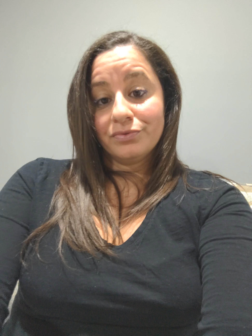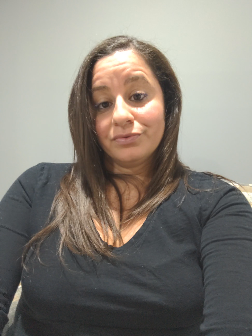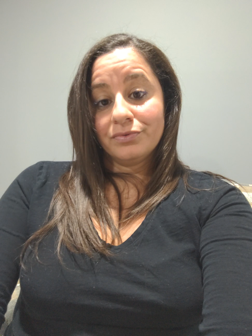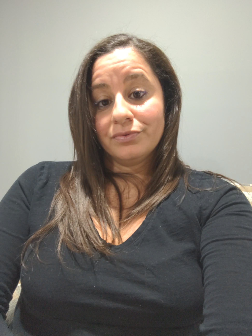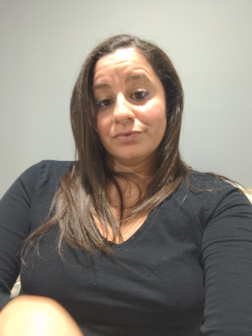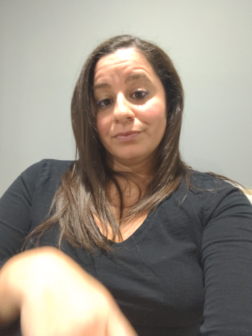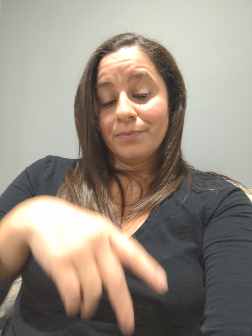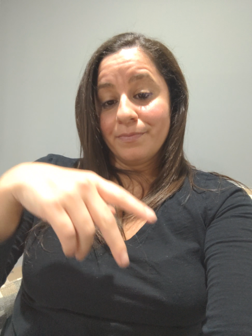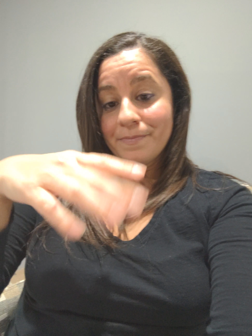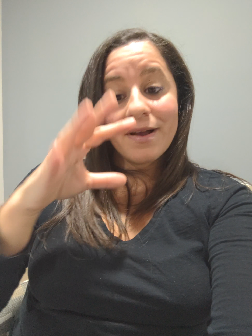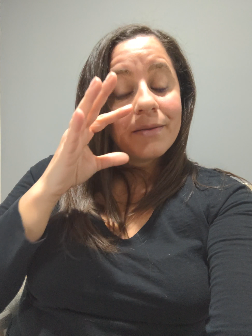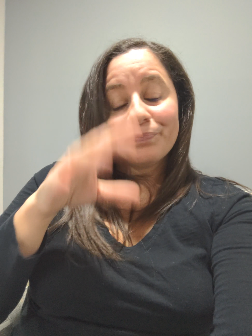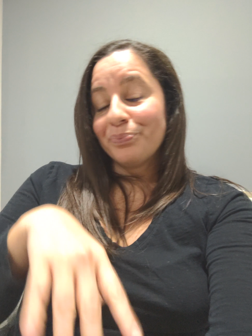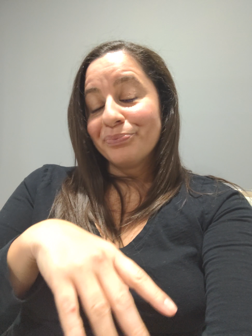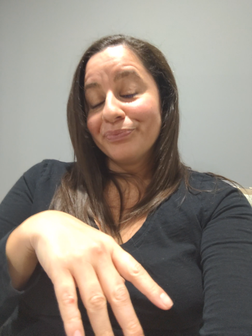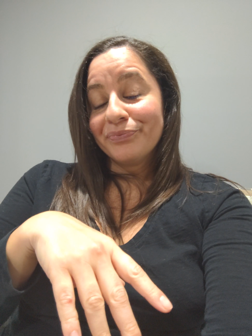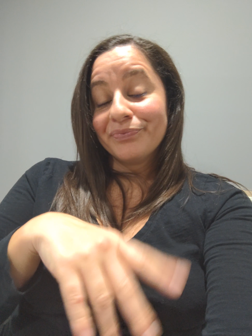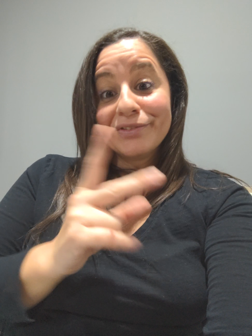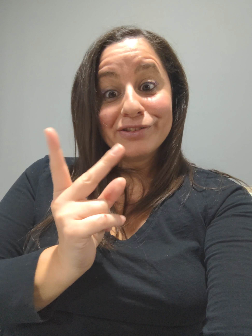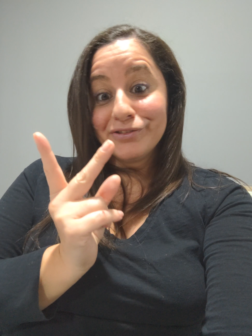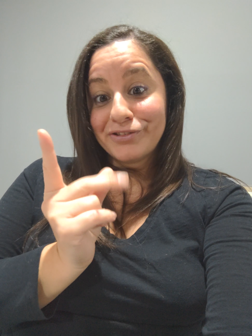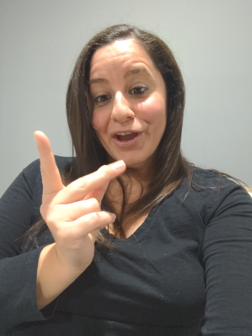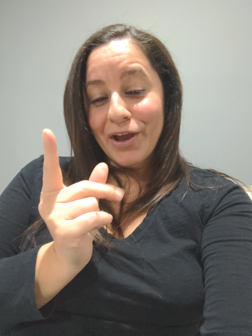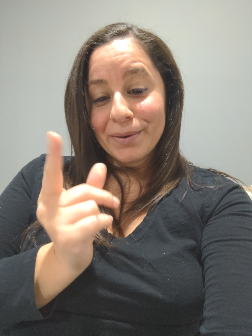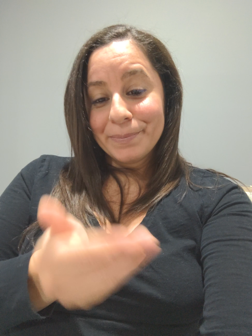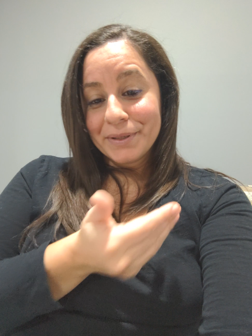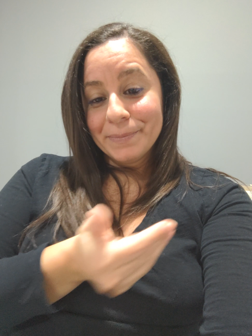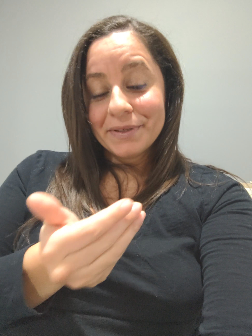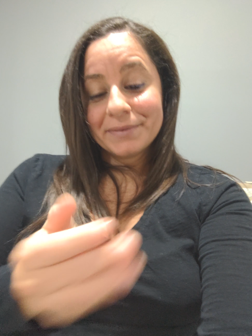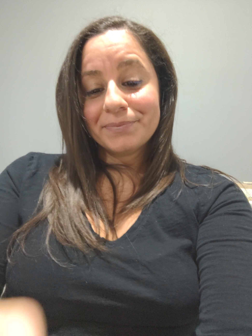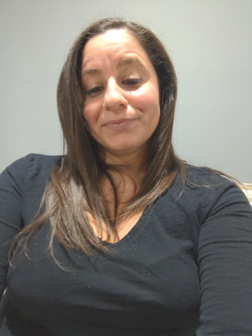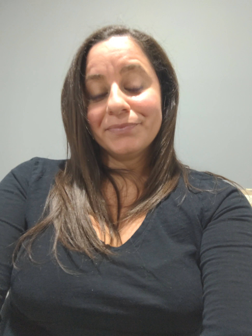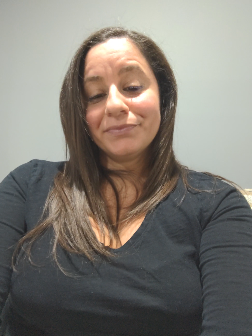puppy